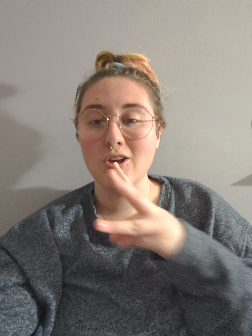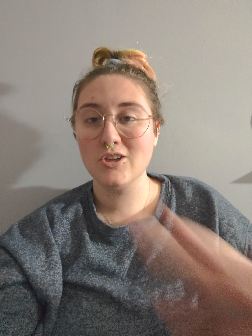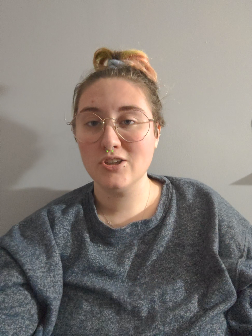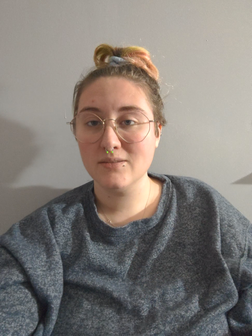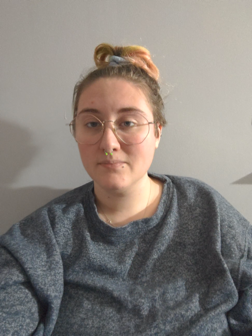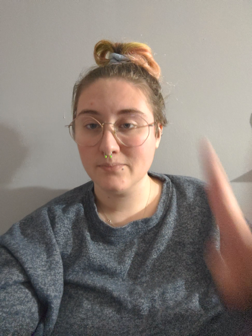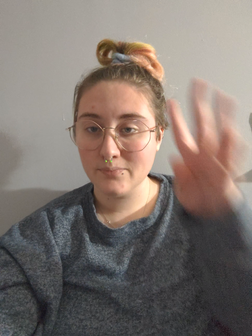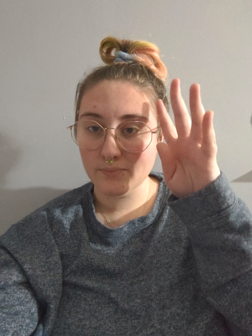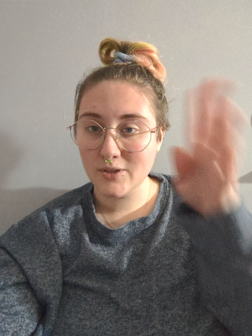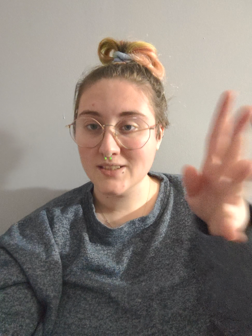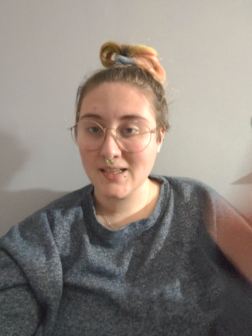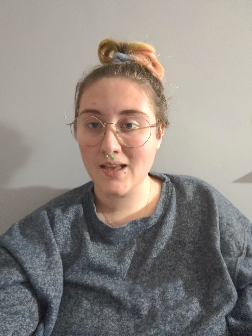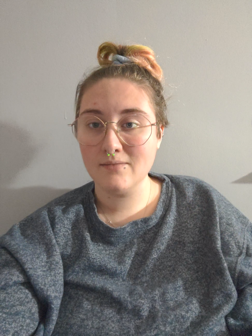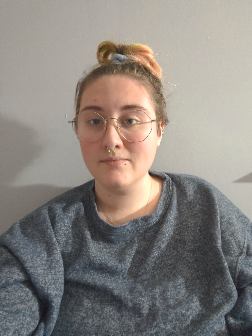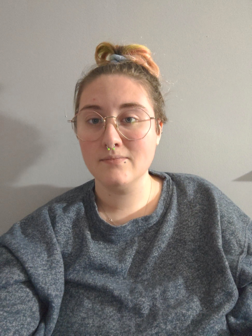pretend